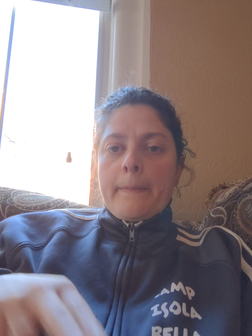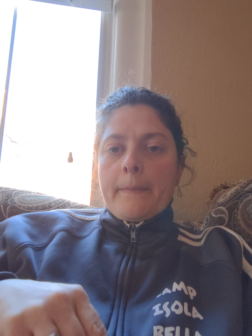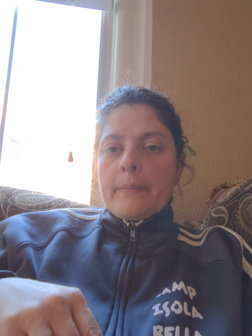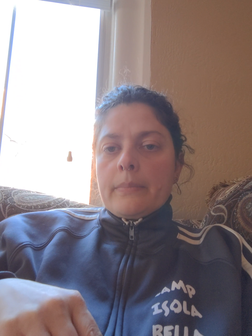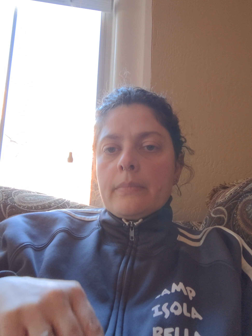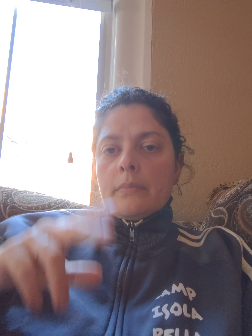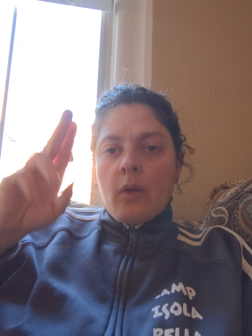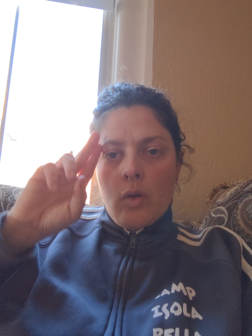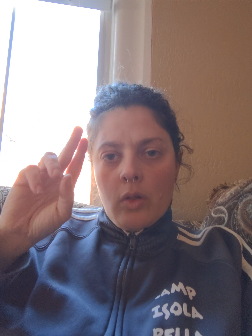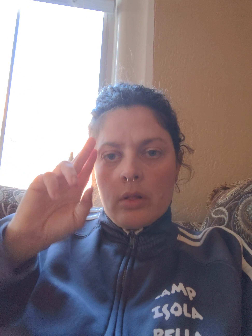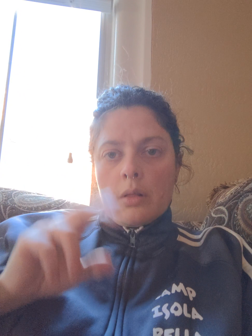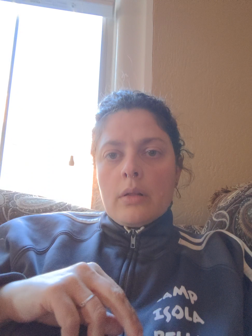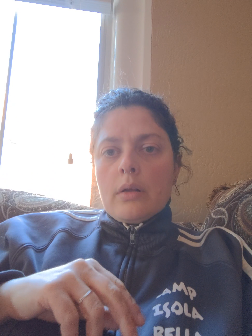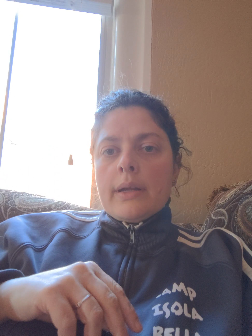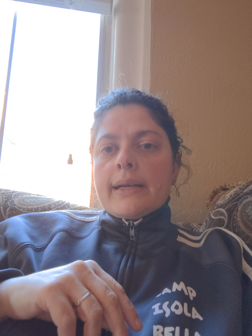uncle